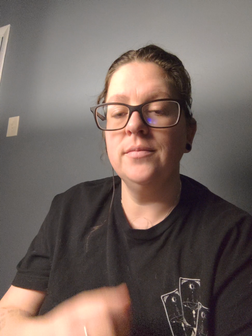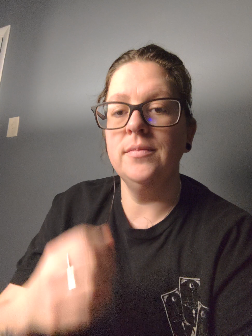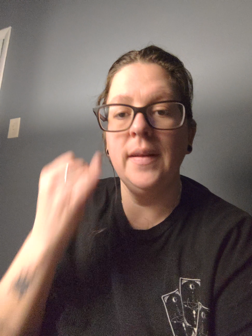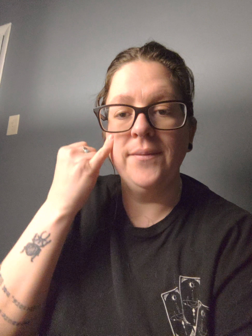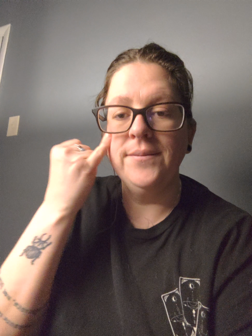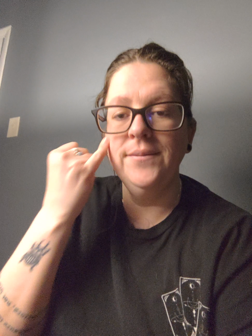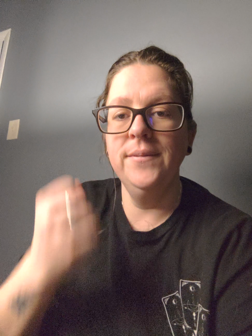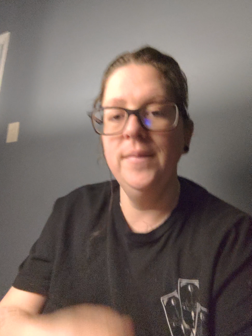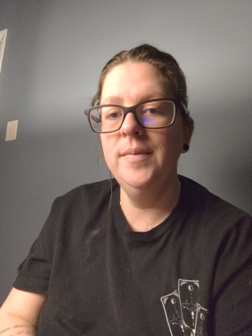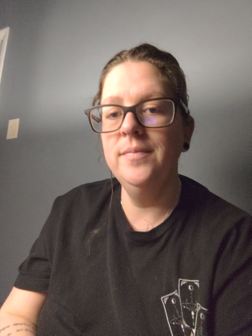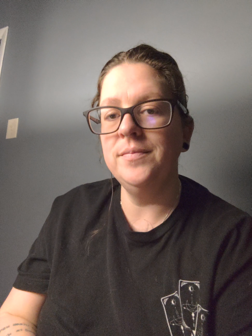if